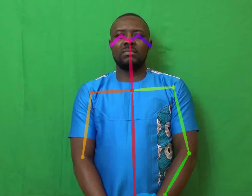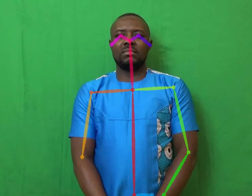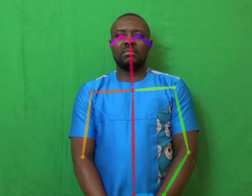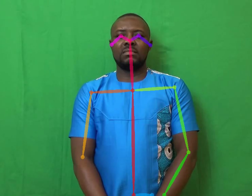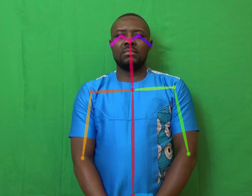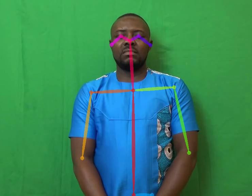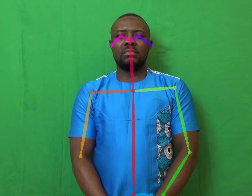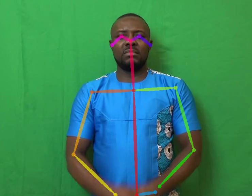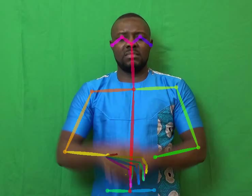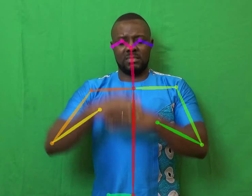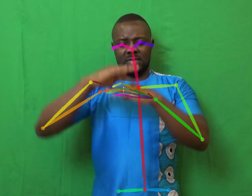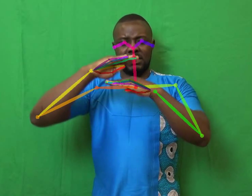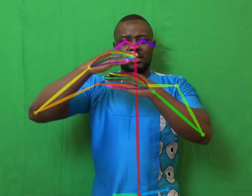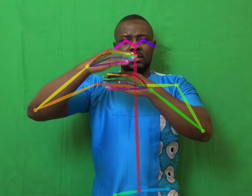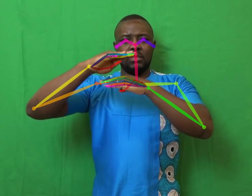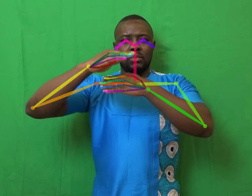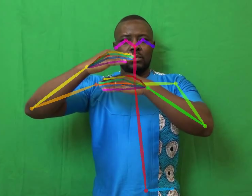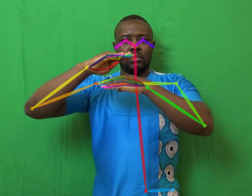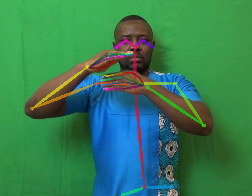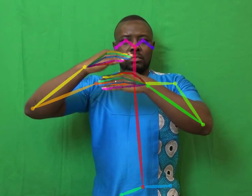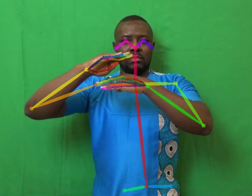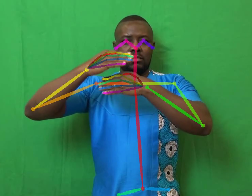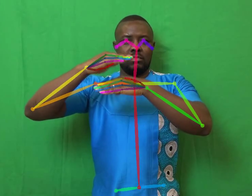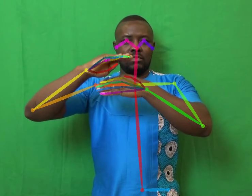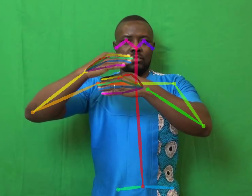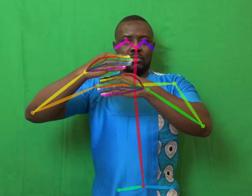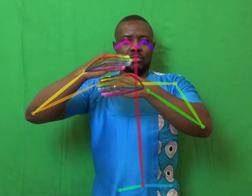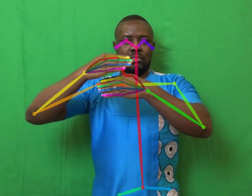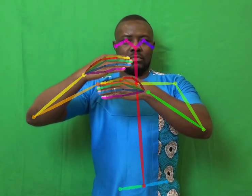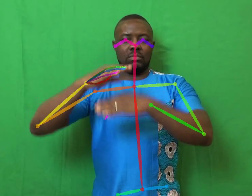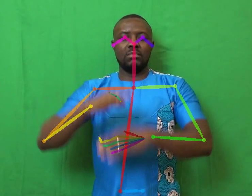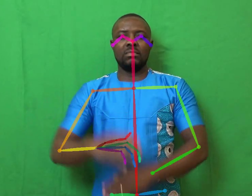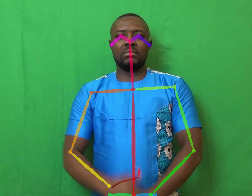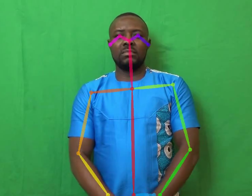window